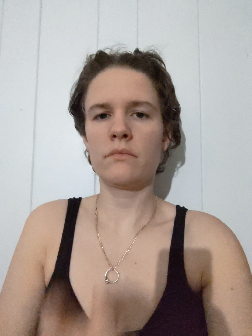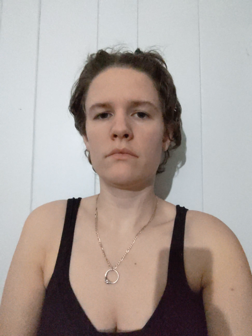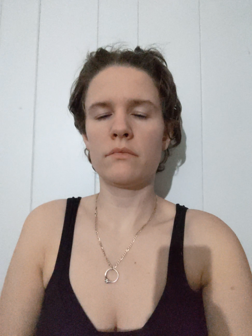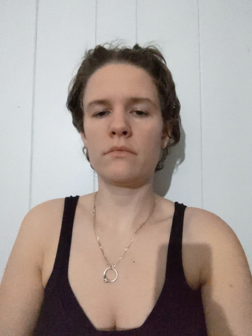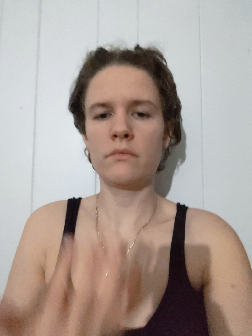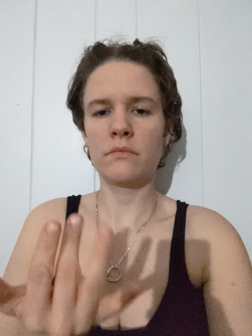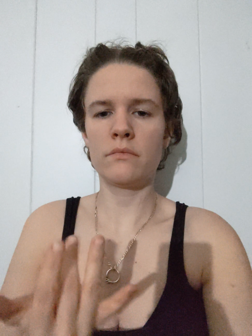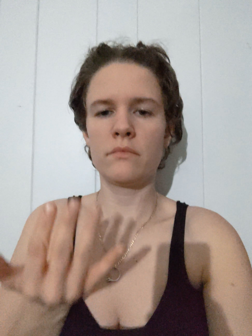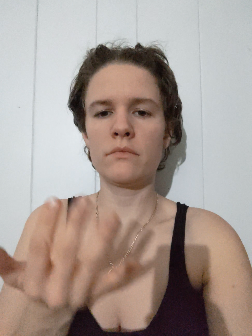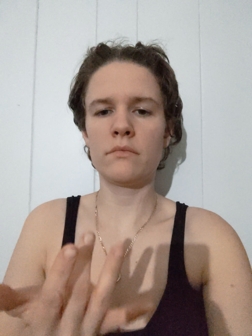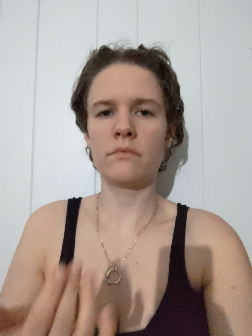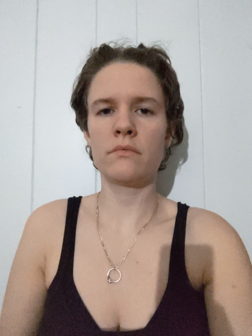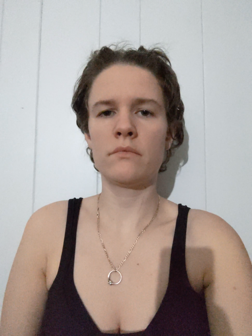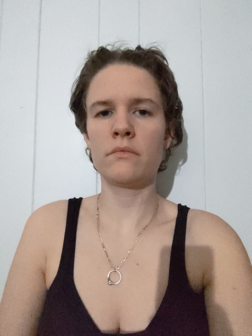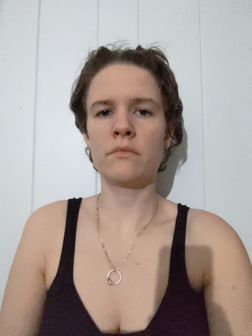wait